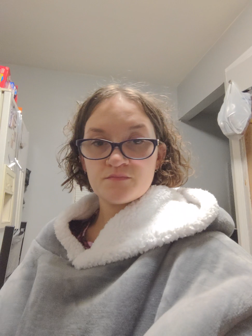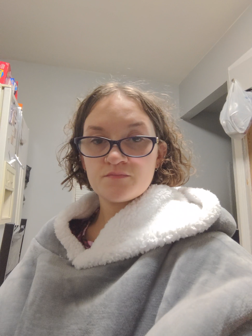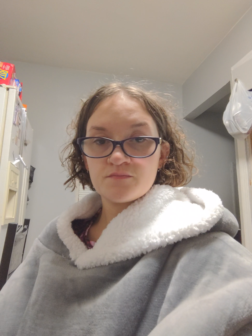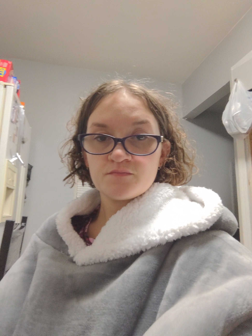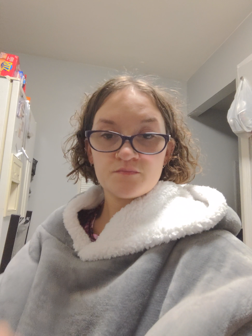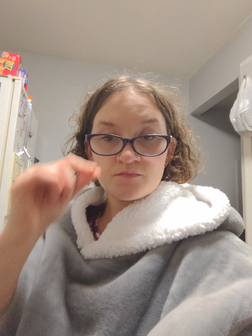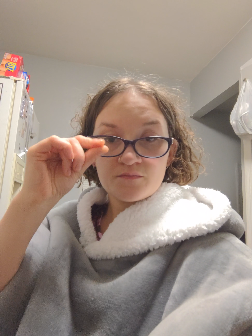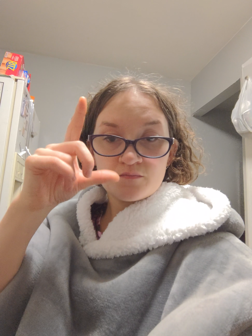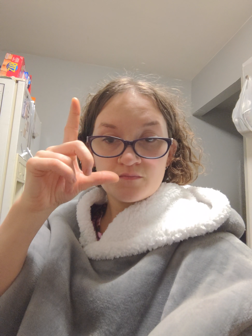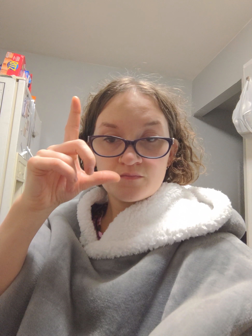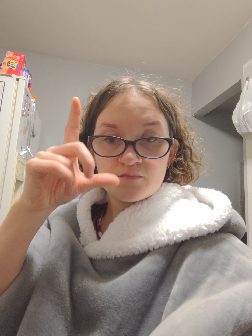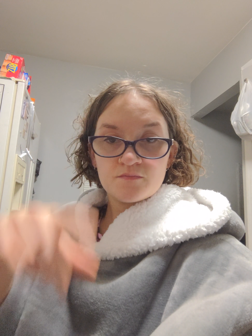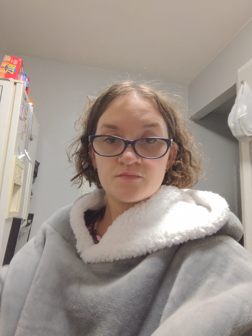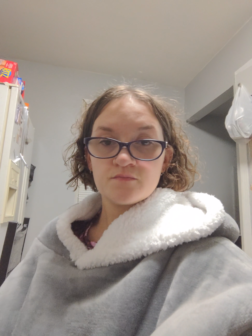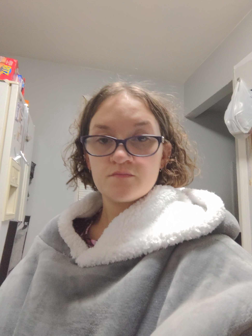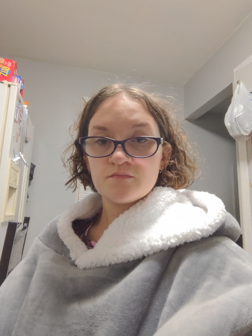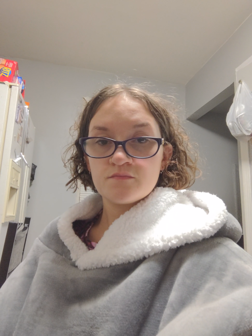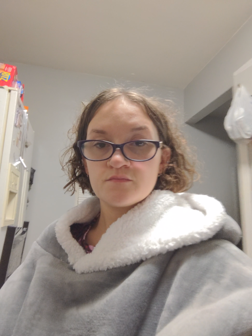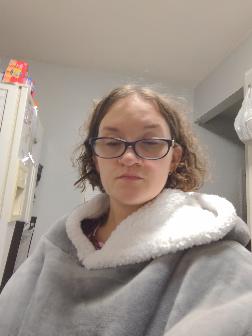wake